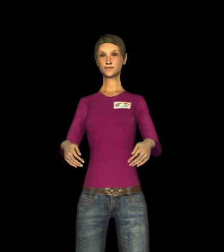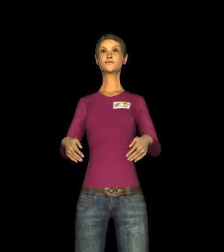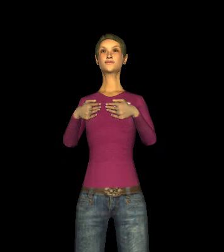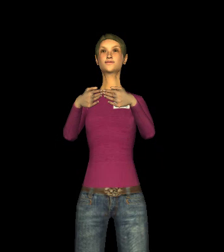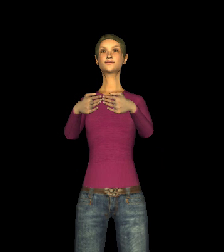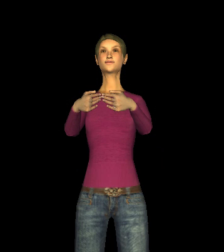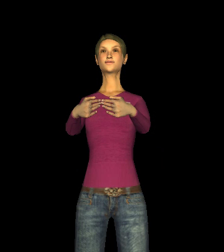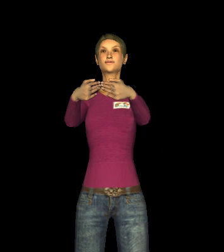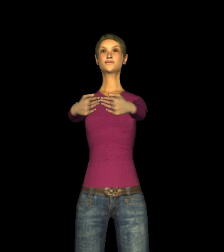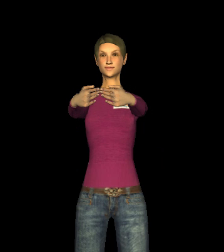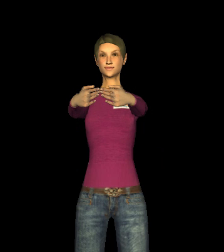قارب